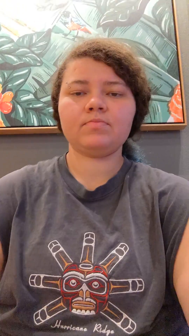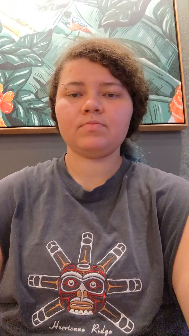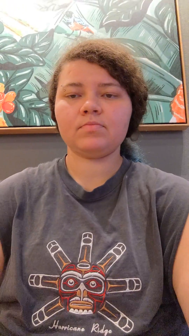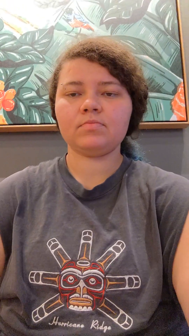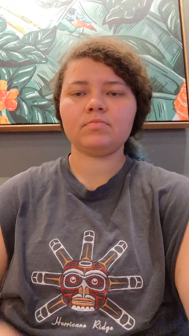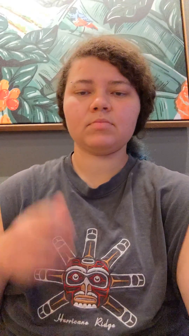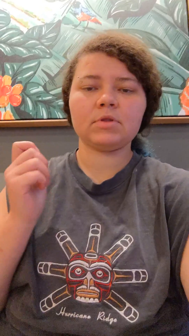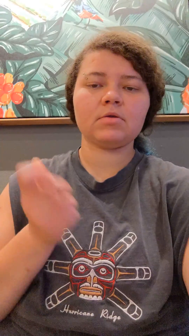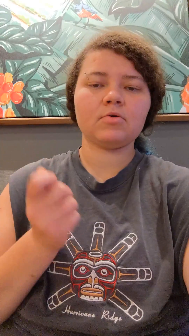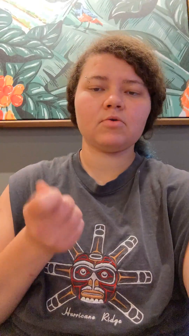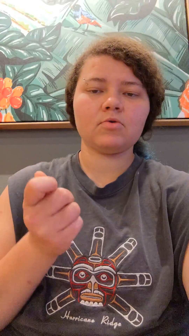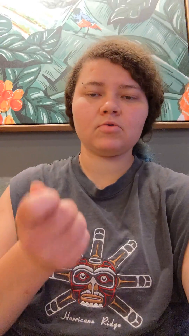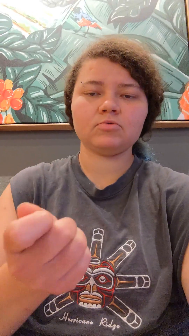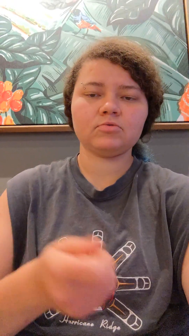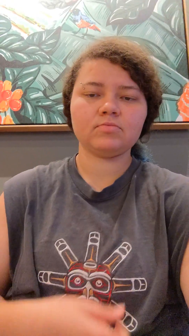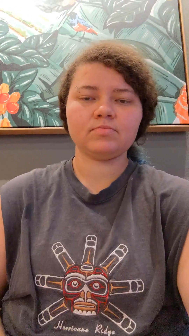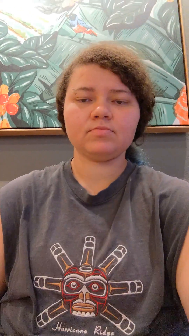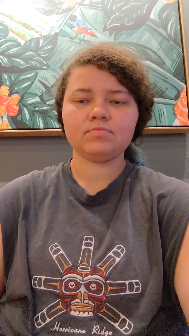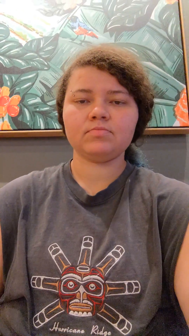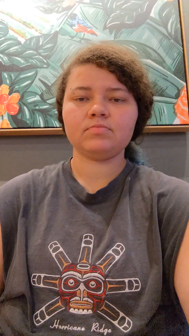cart